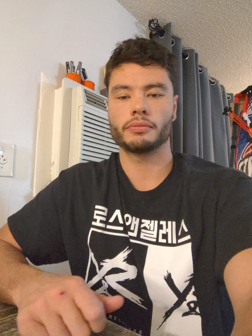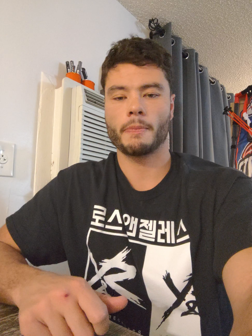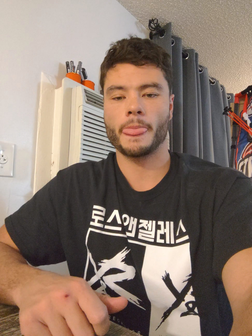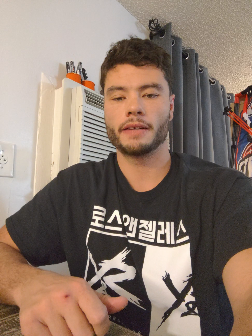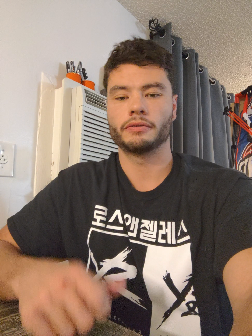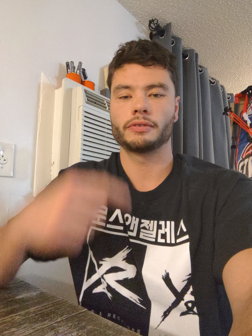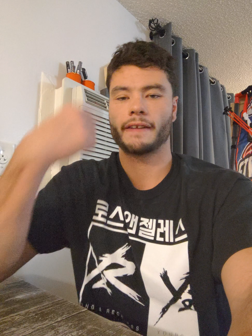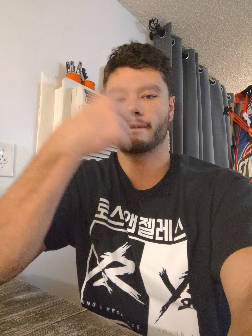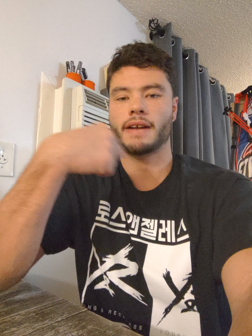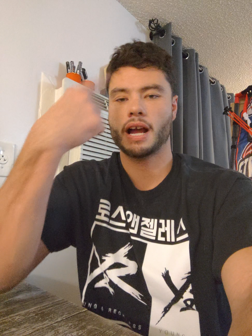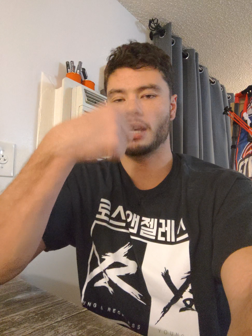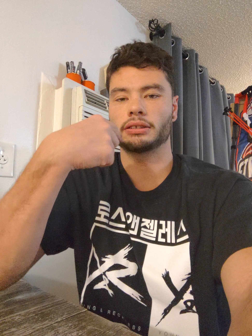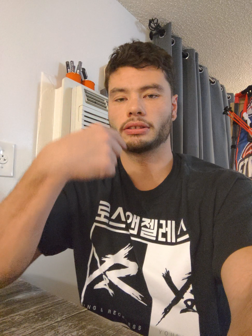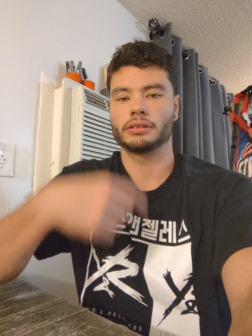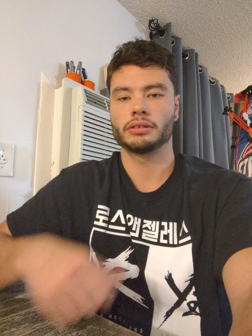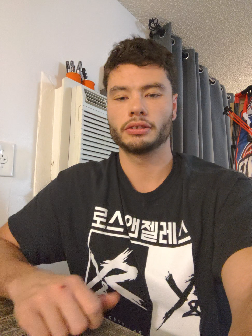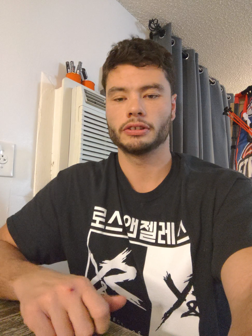face